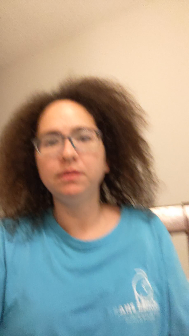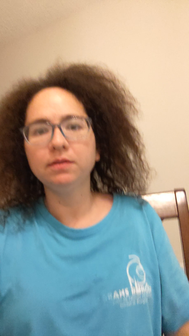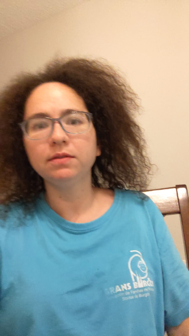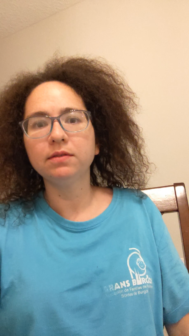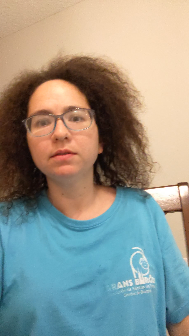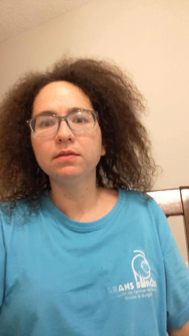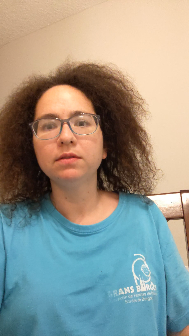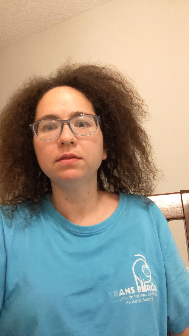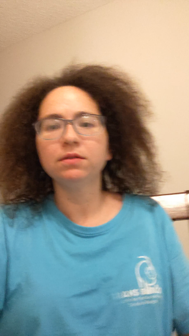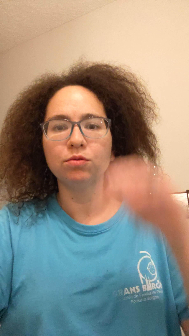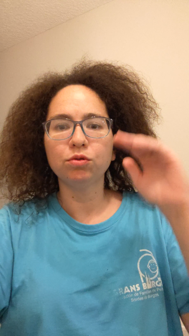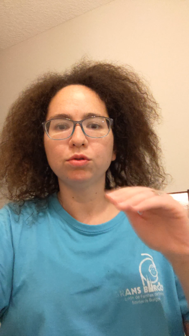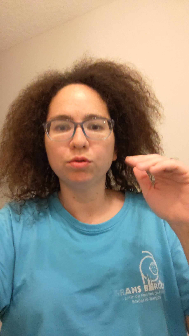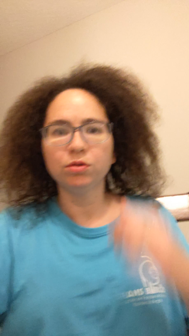short